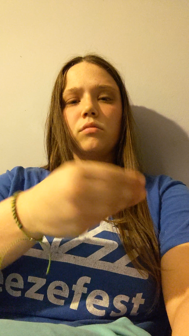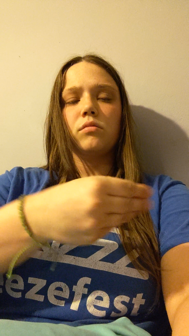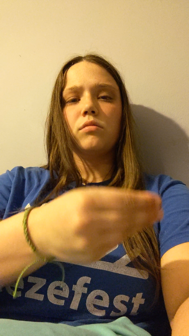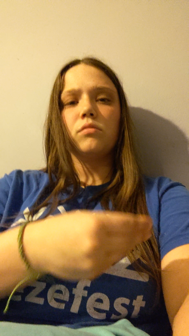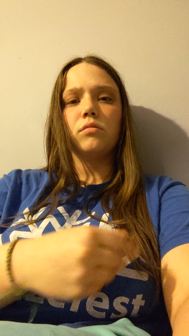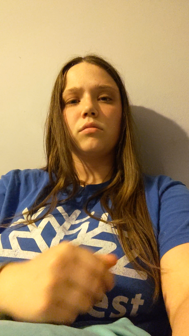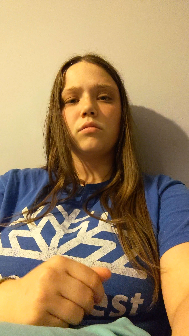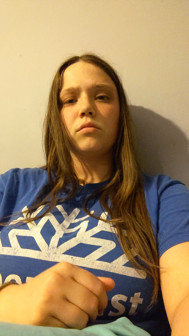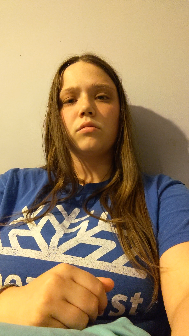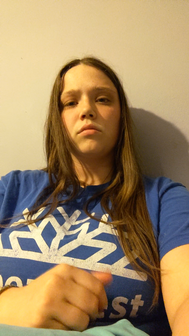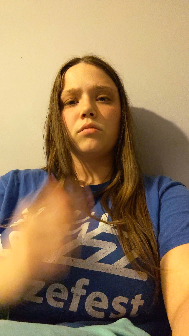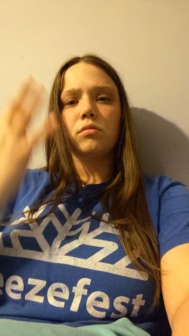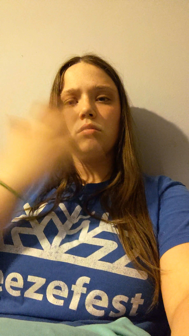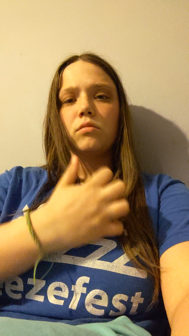dark